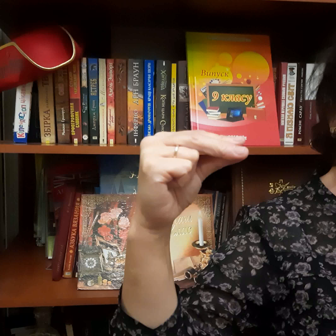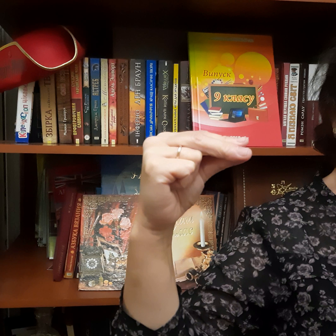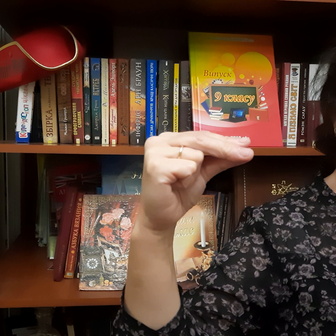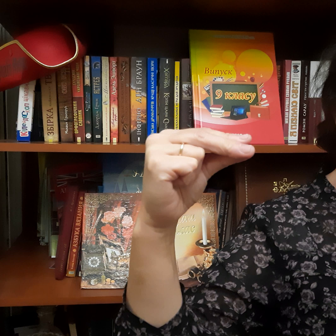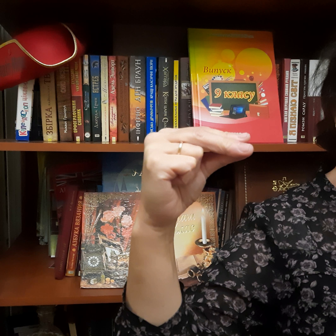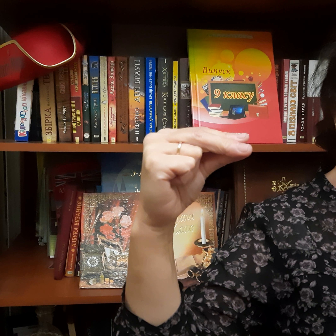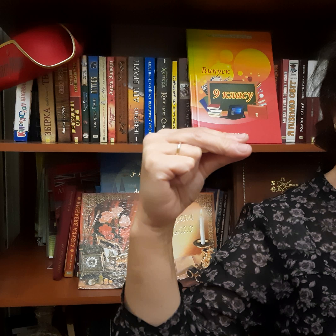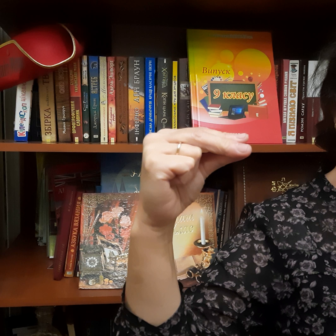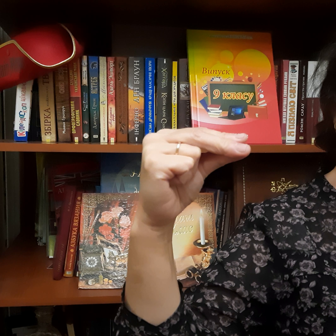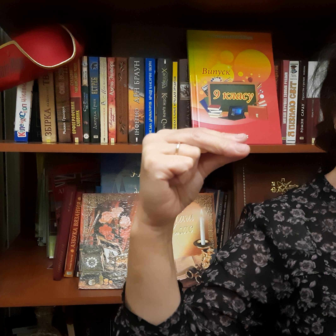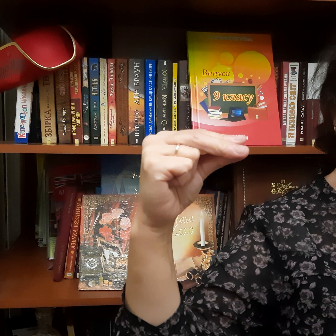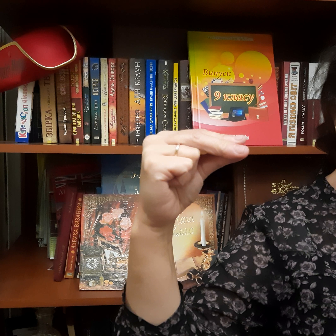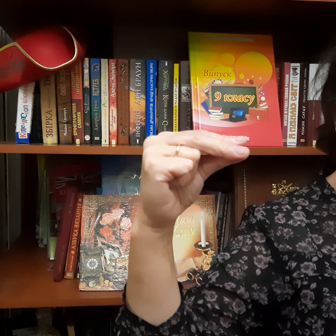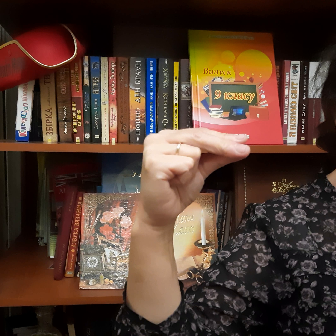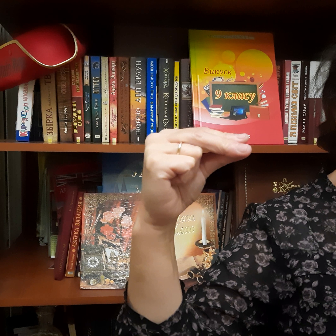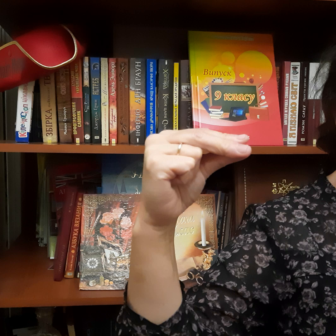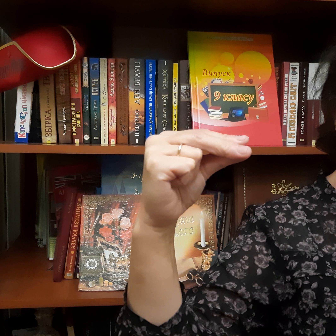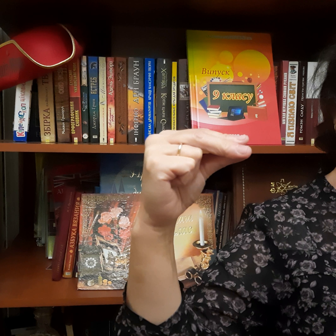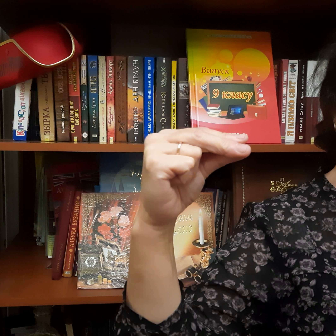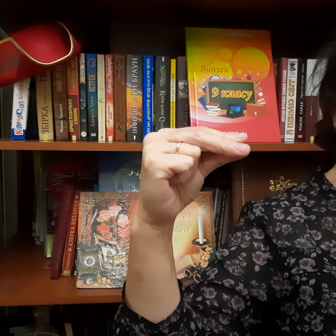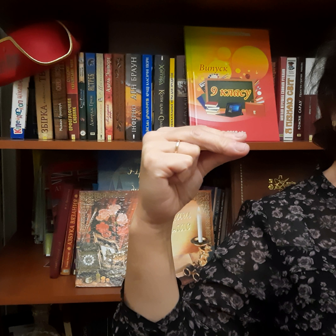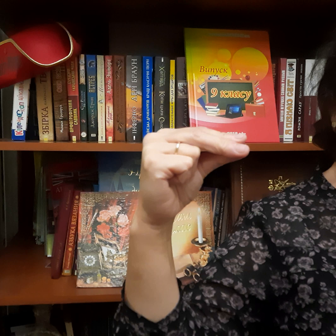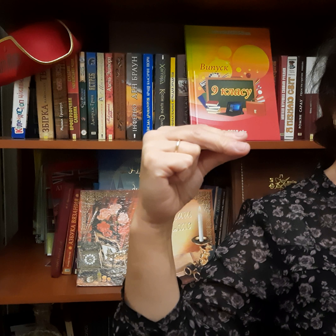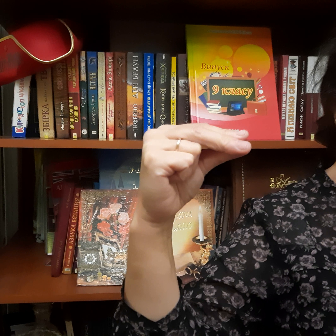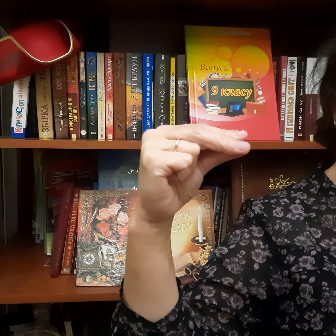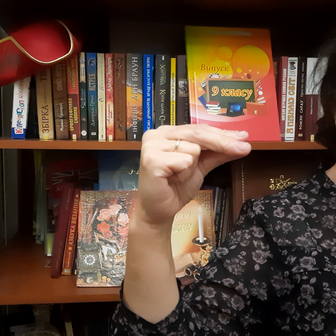Ч